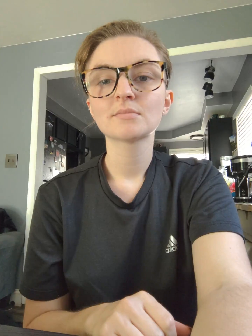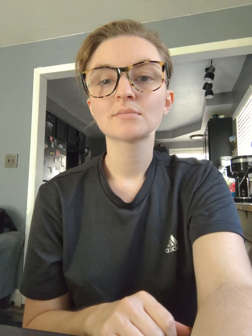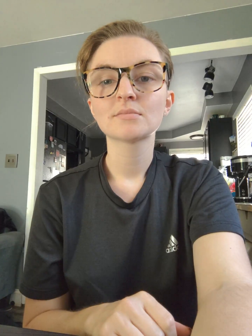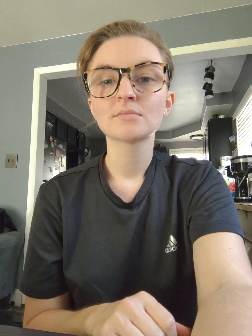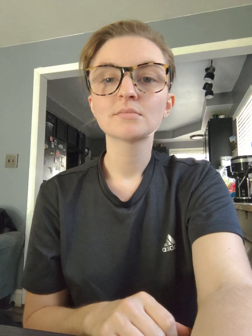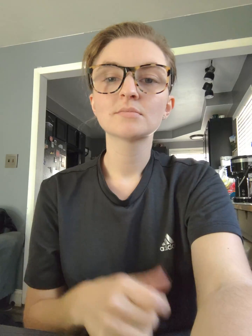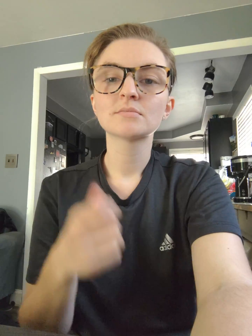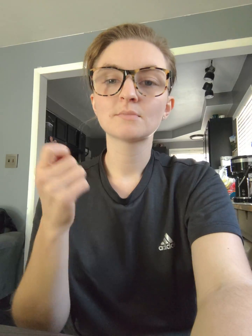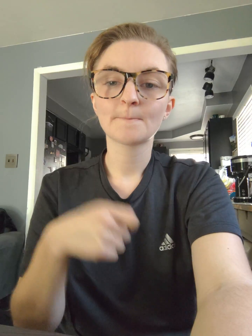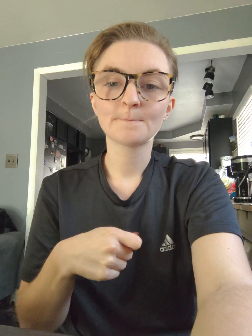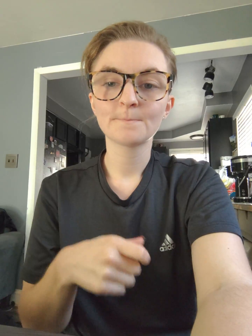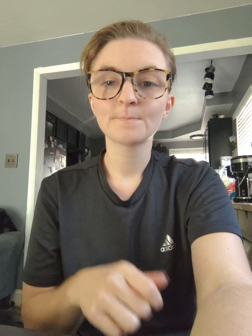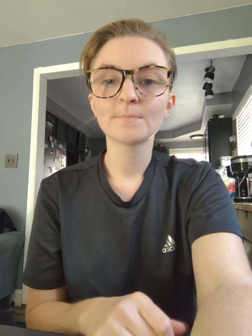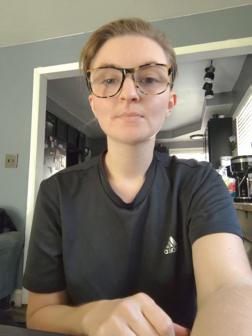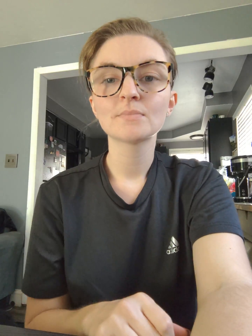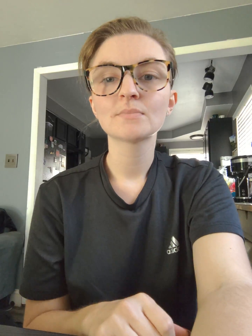pull